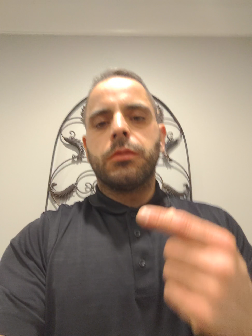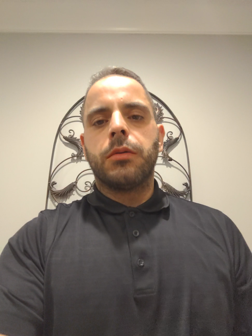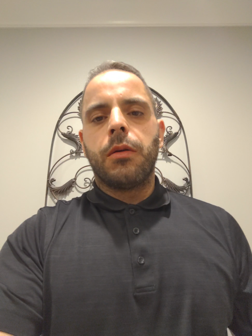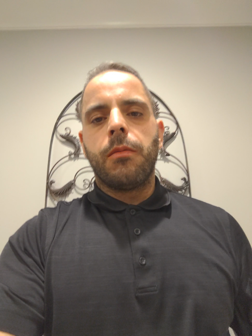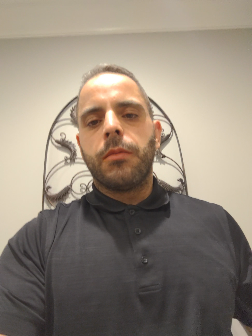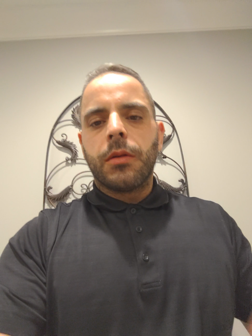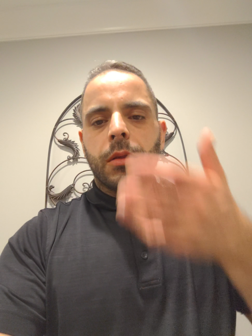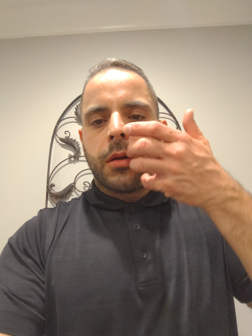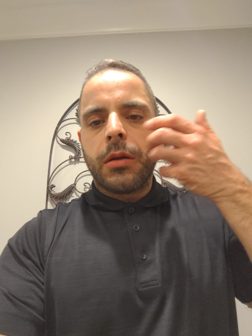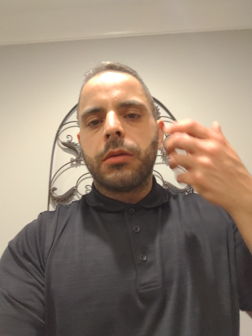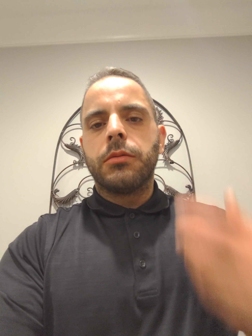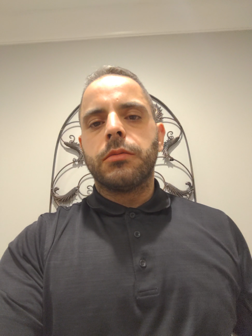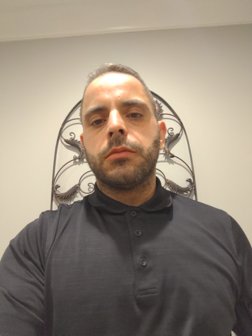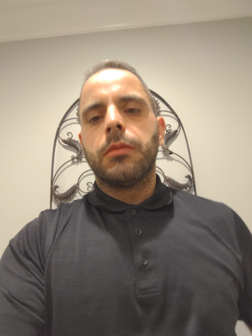tiger